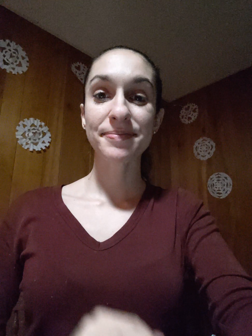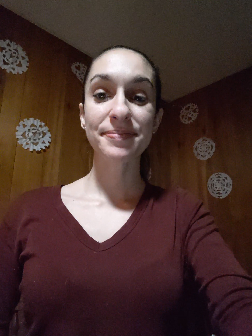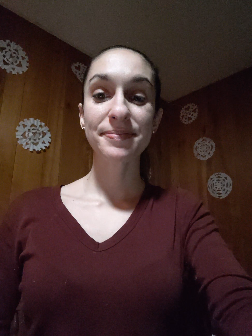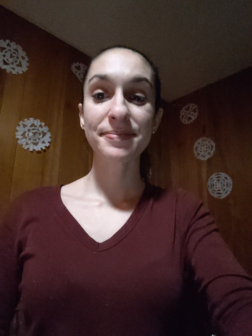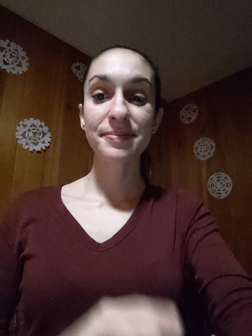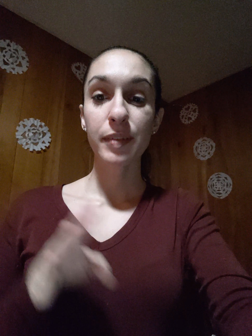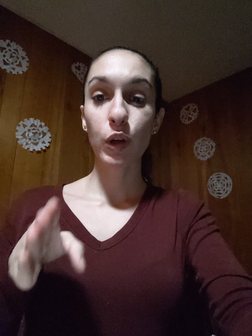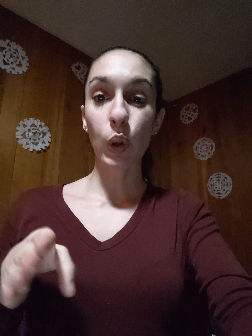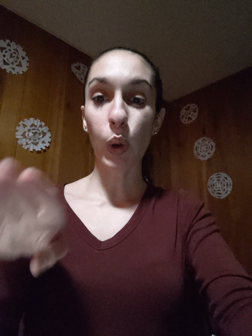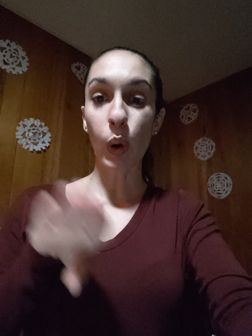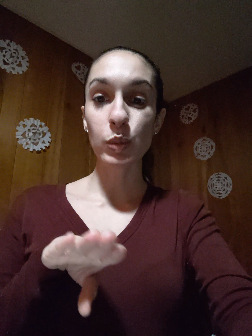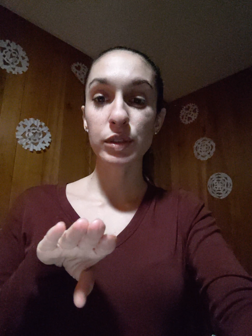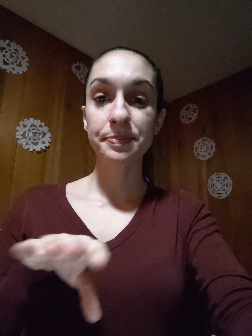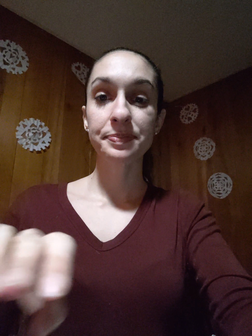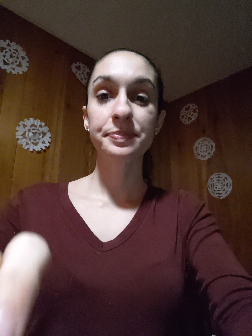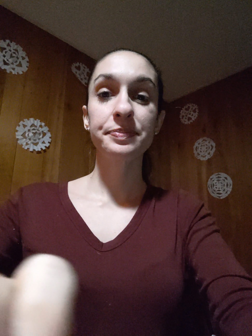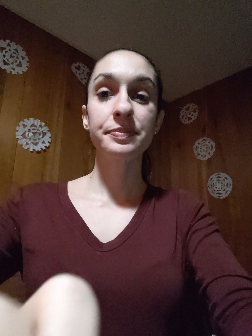close